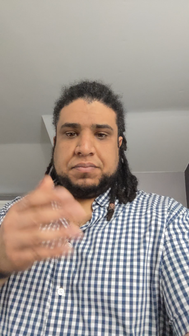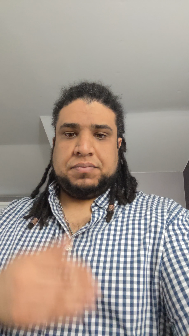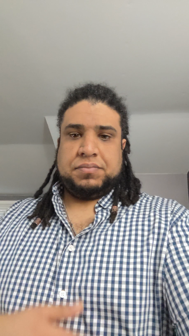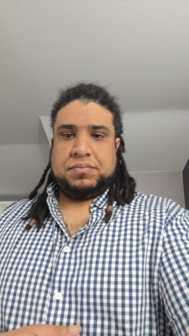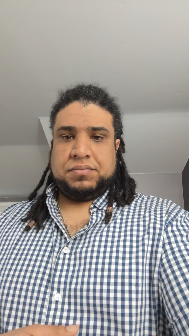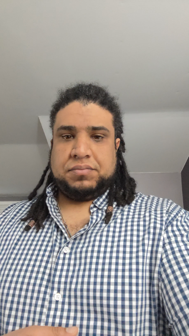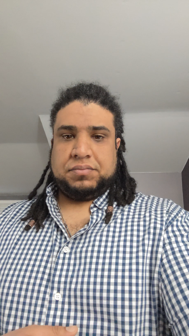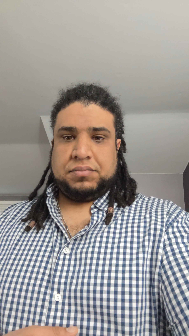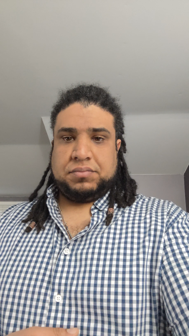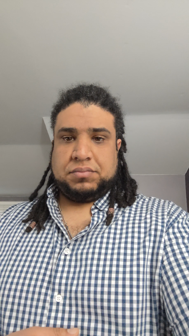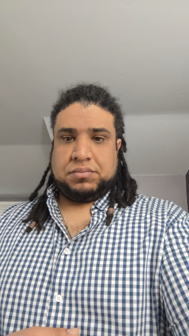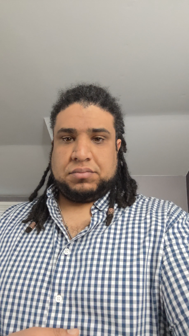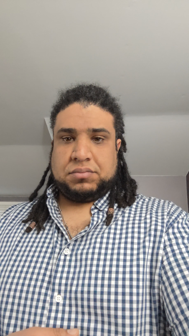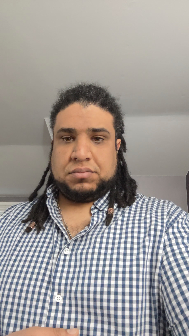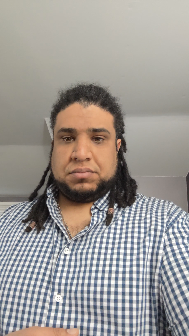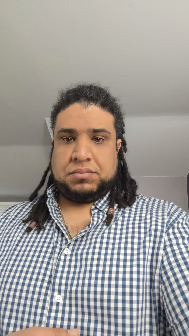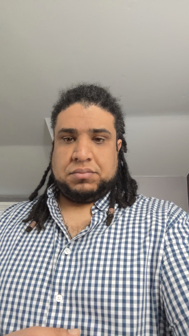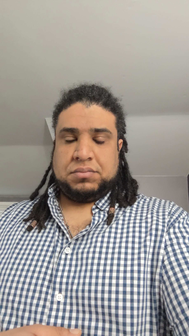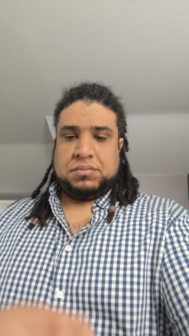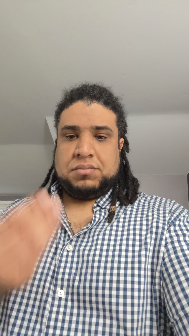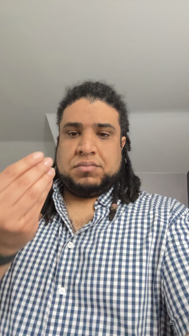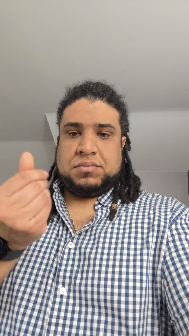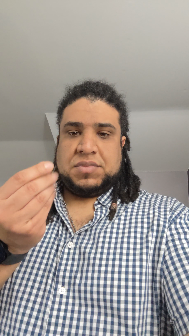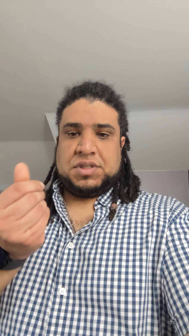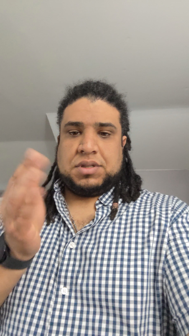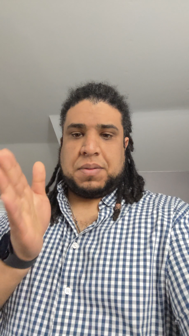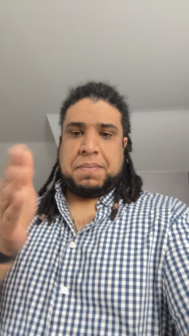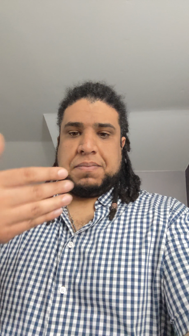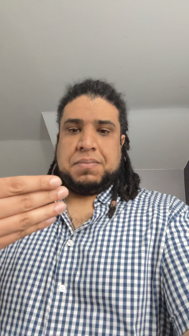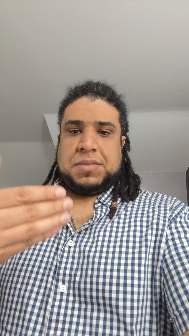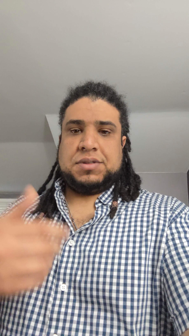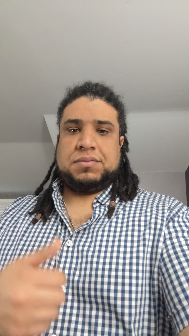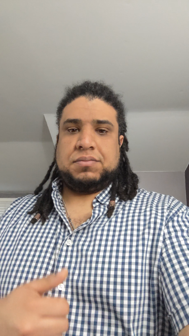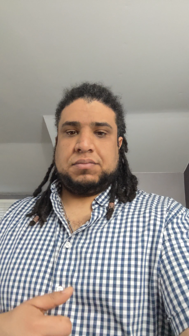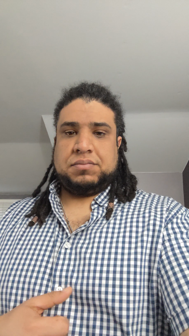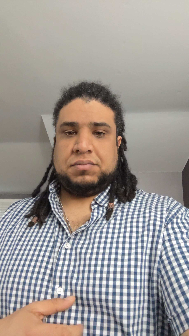sandbox